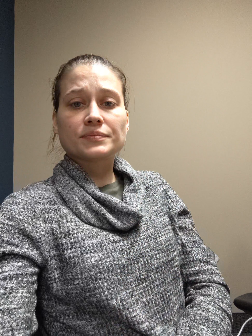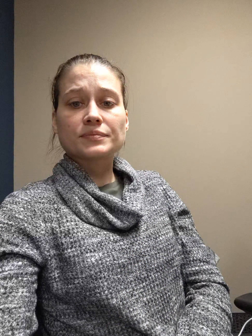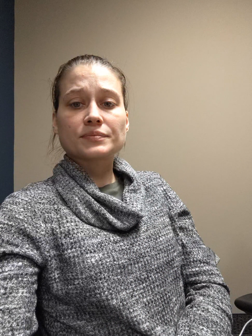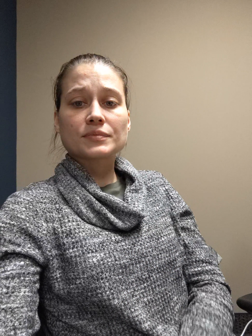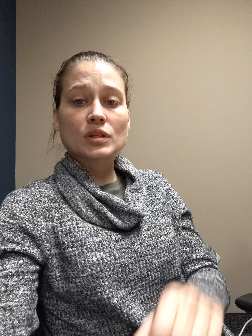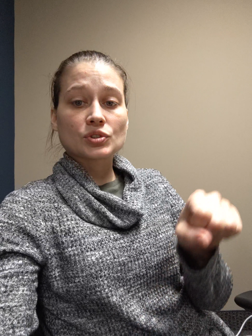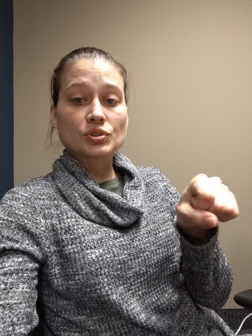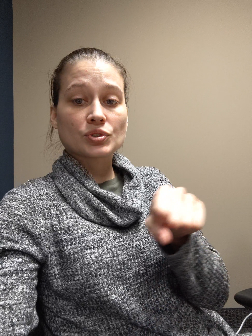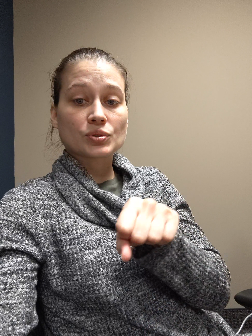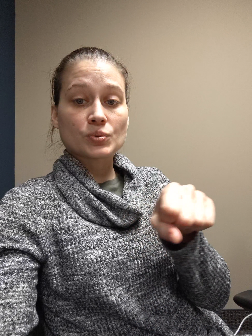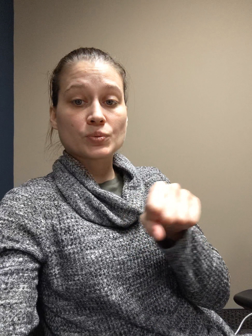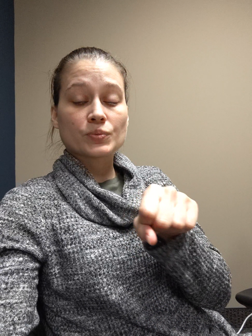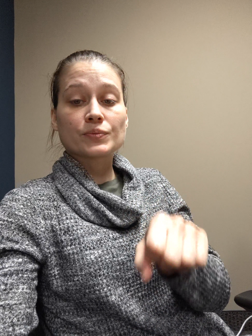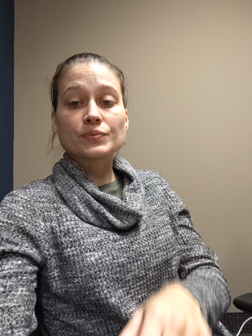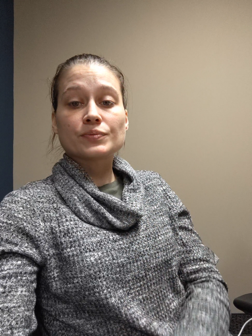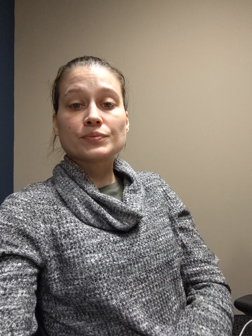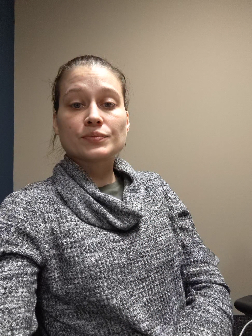shoe